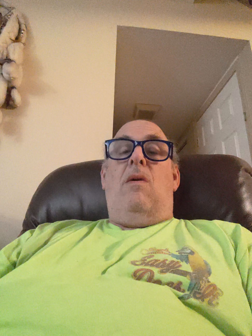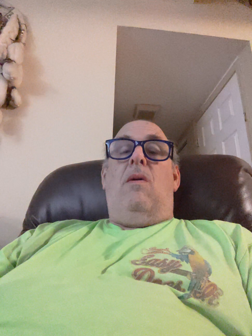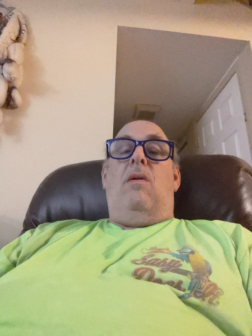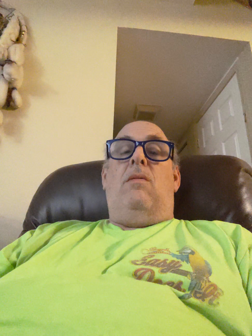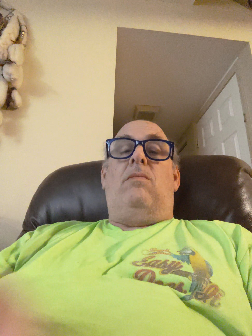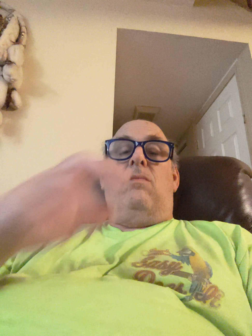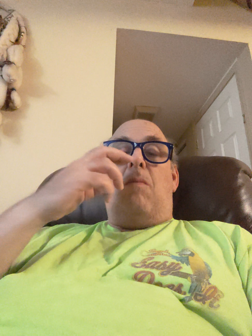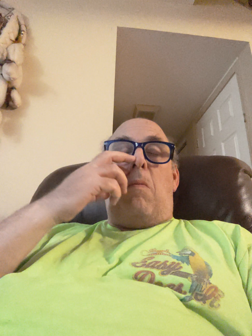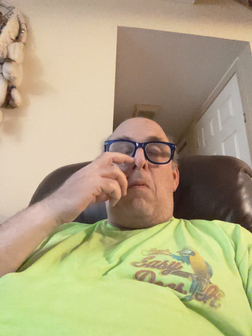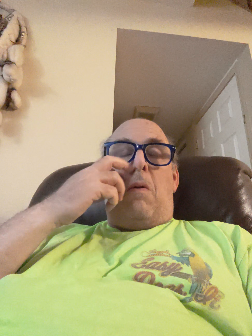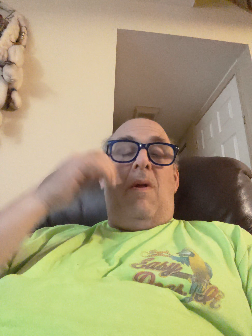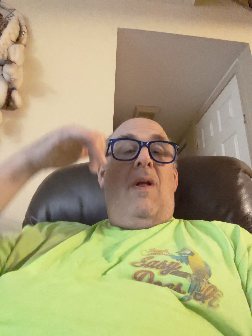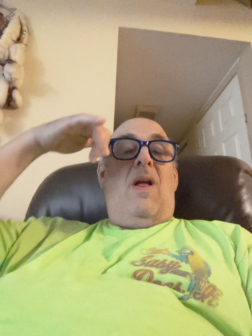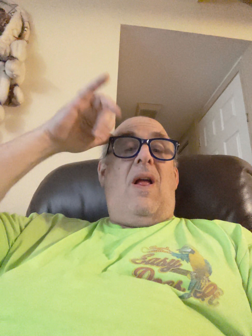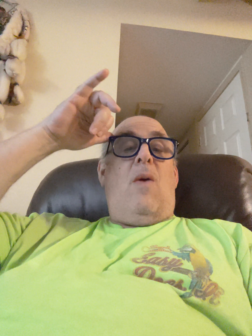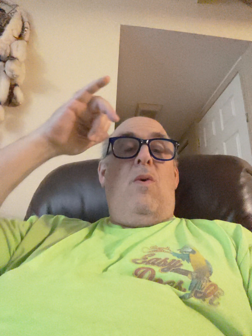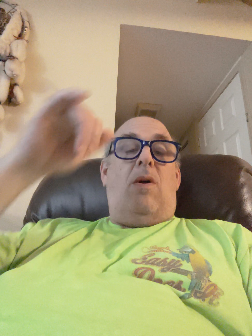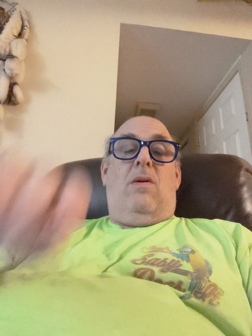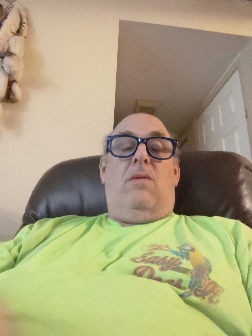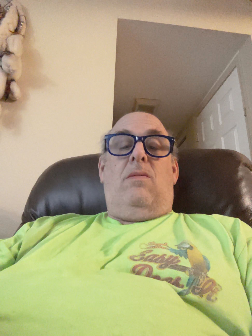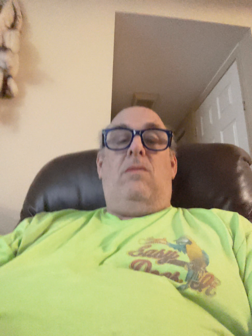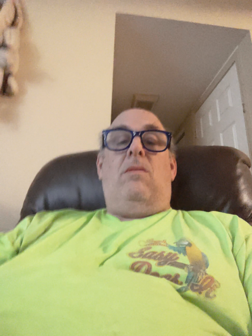cow